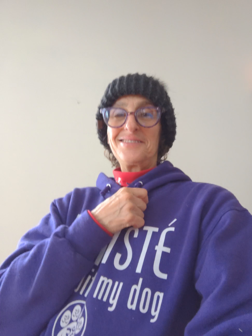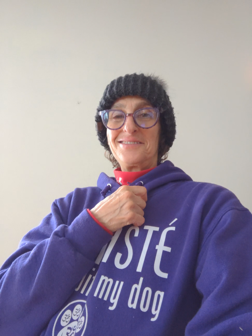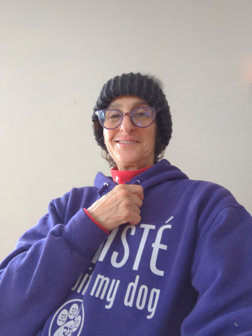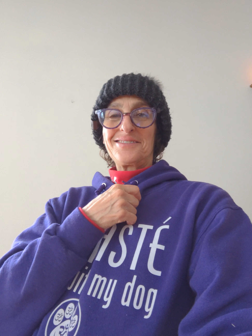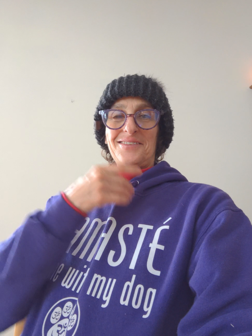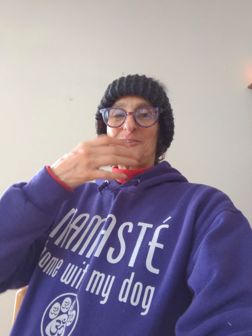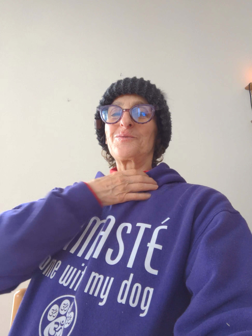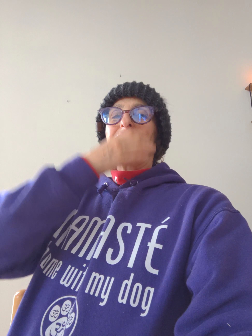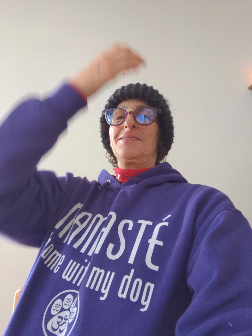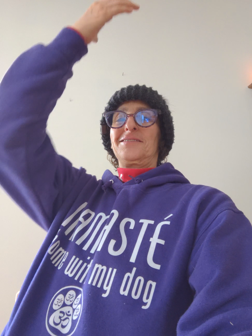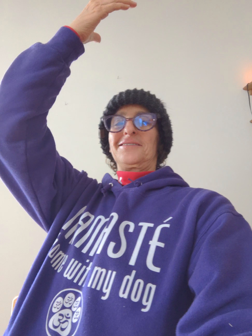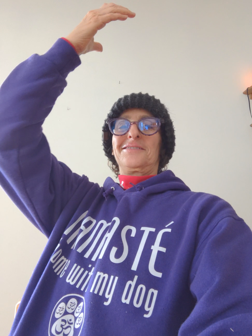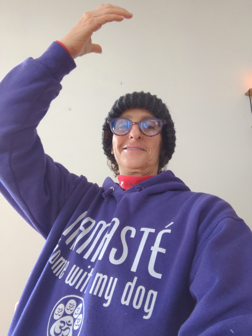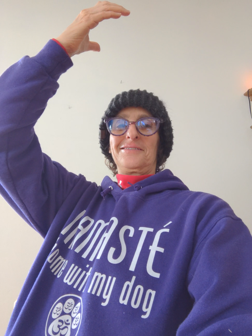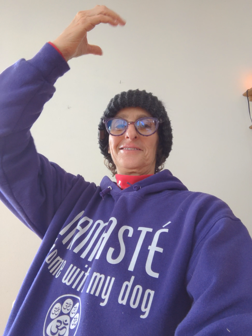giraffe